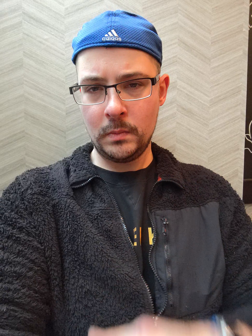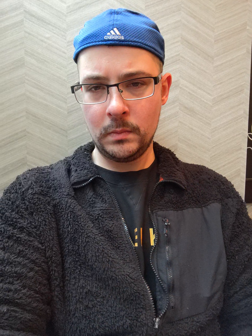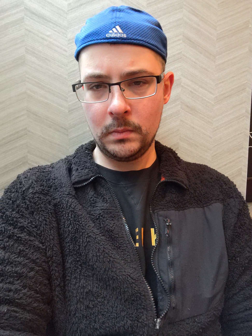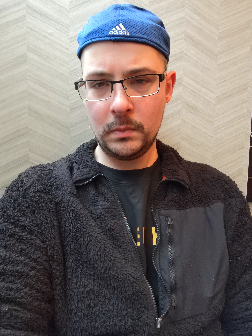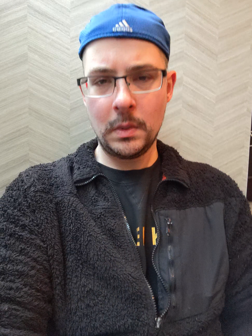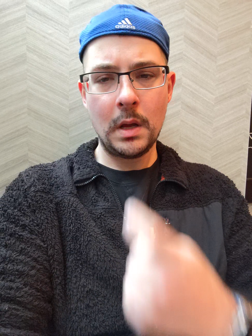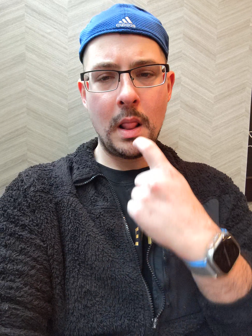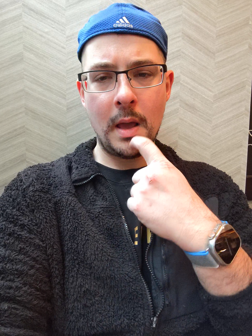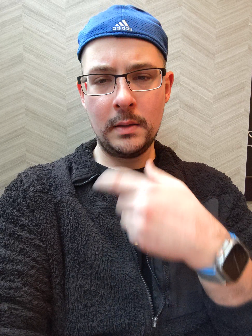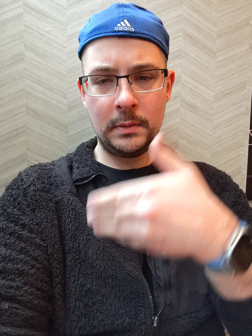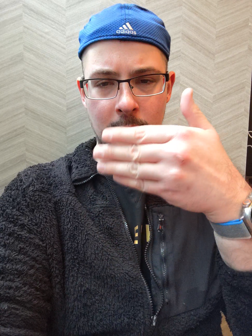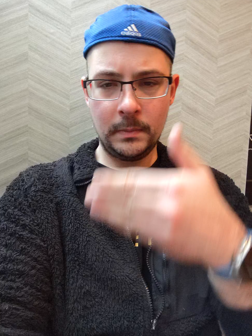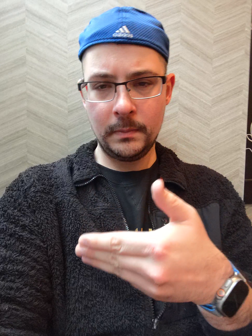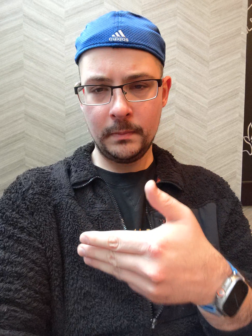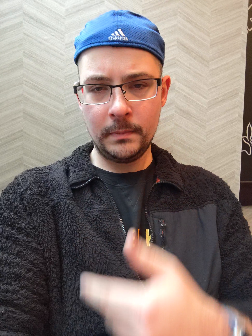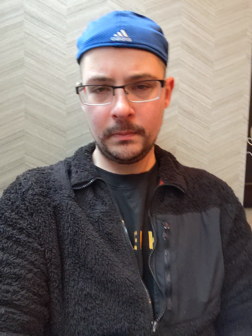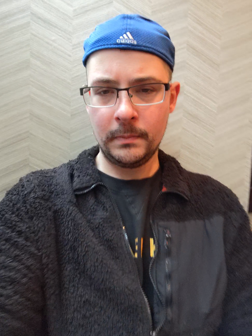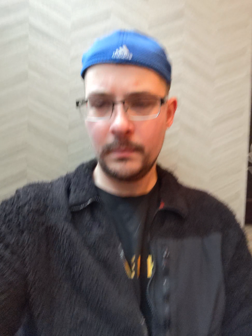window